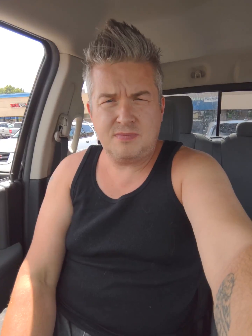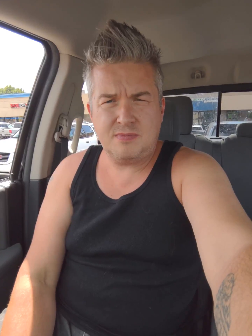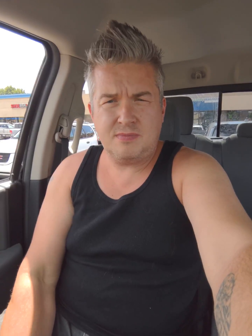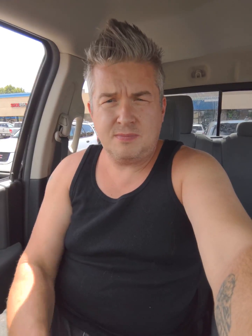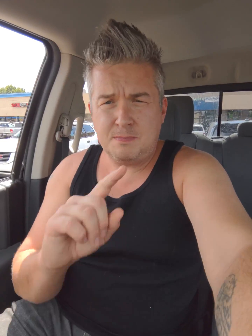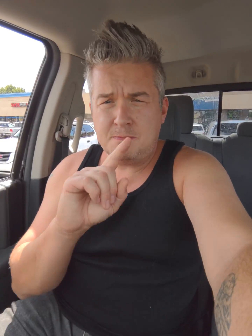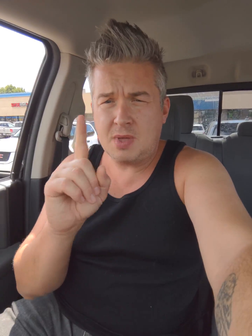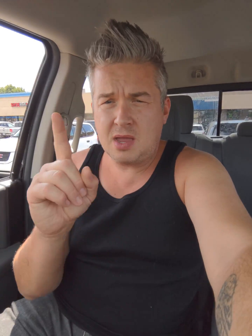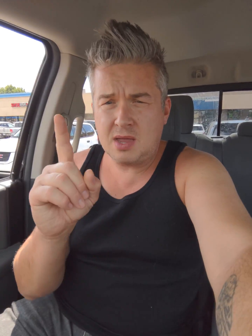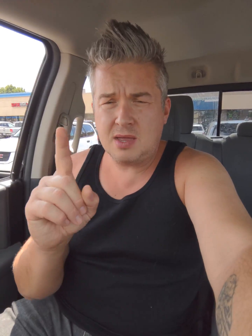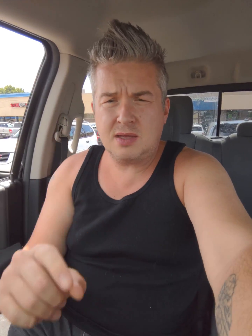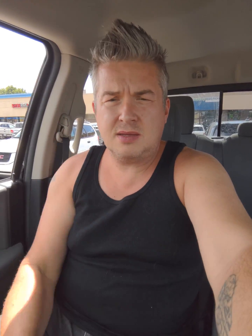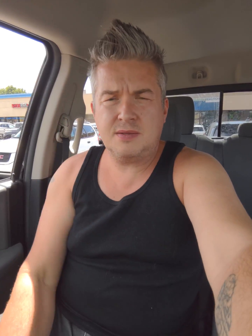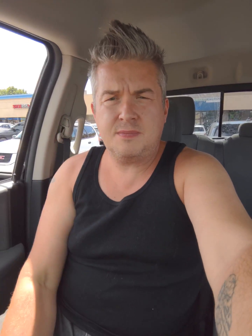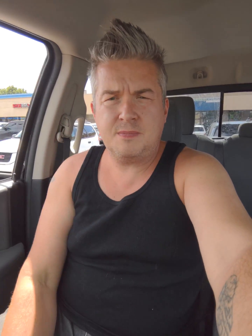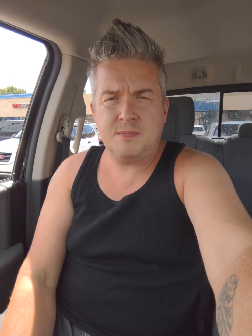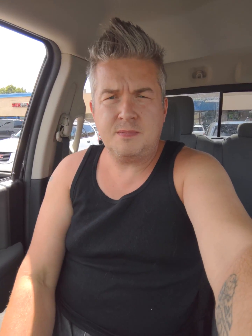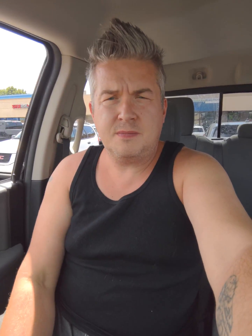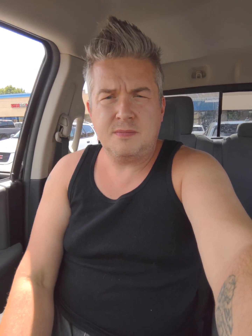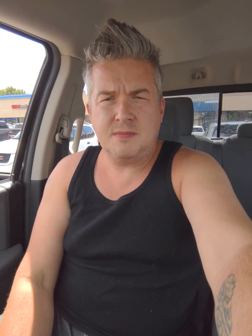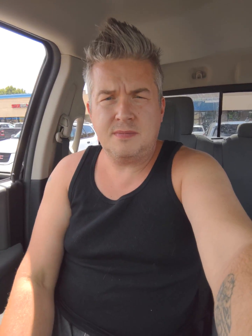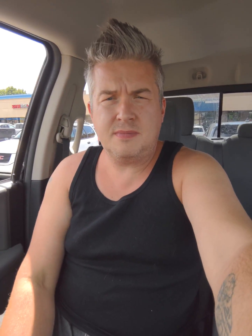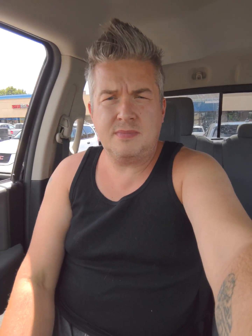but